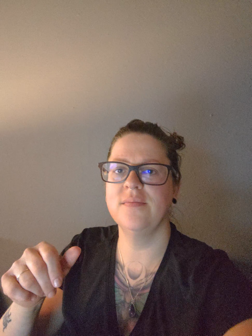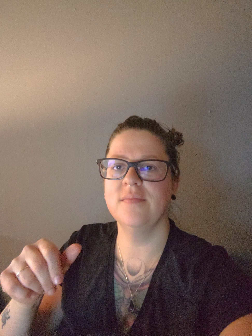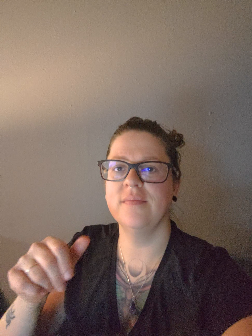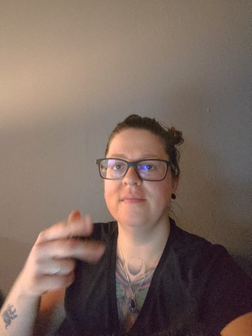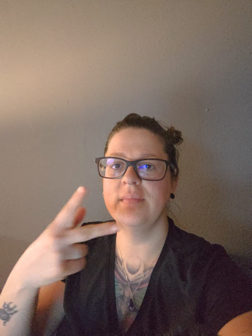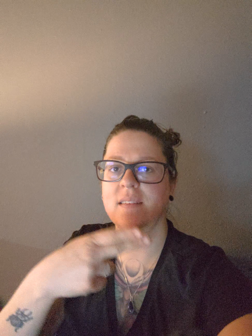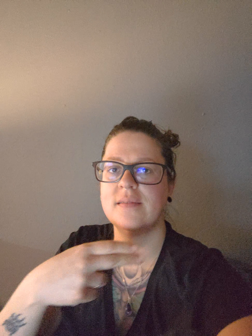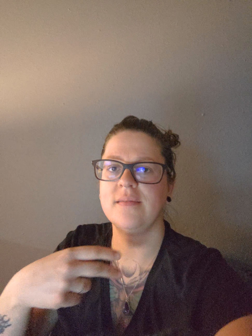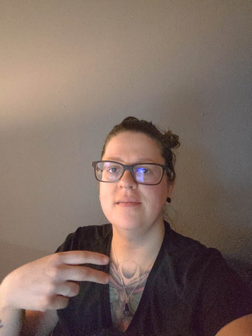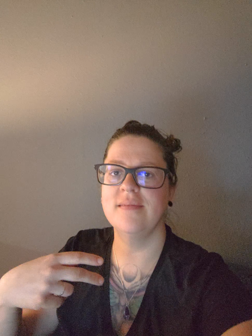cut